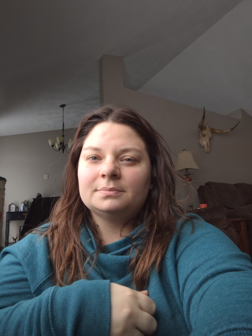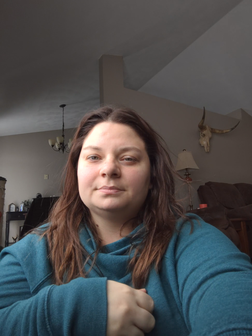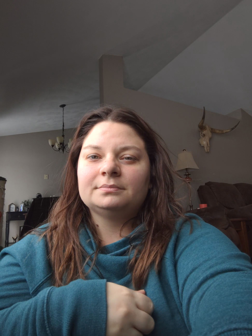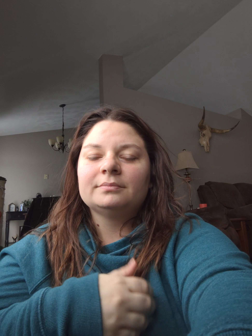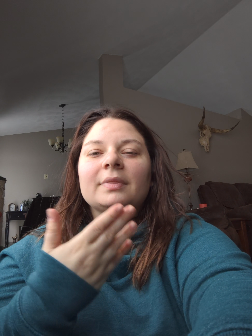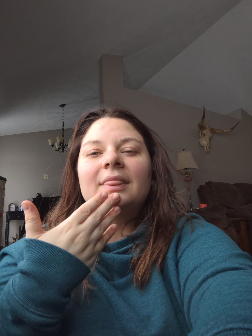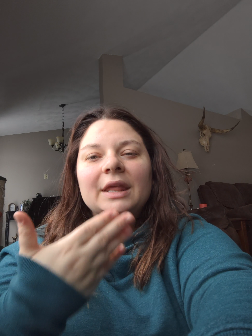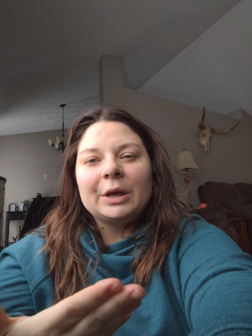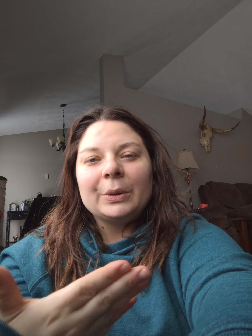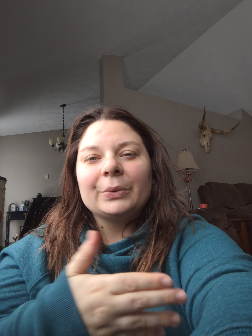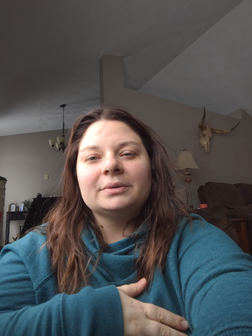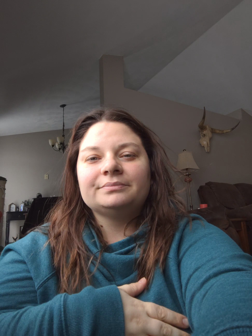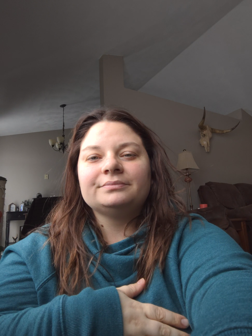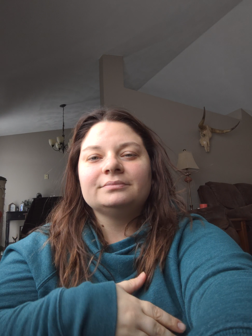thank you